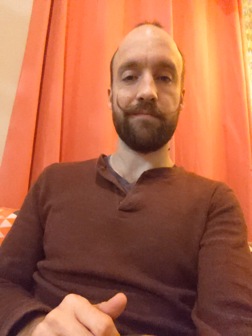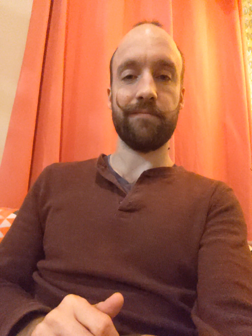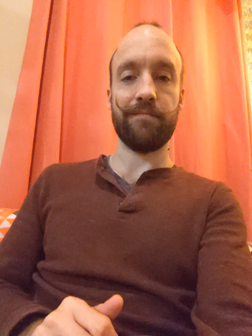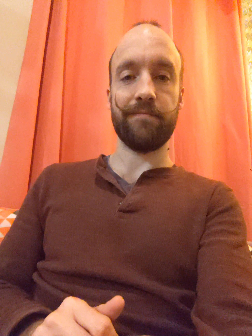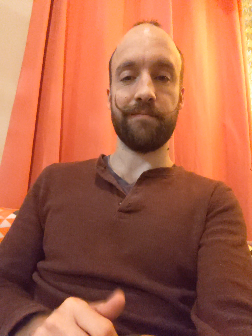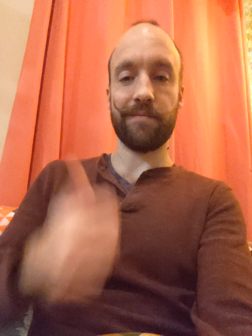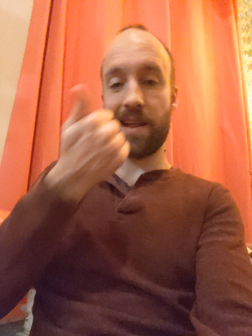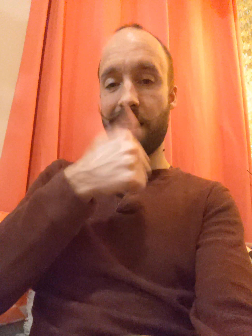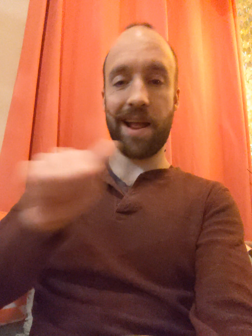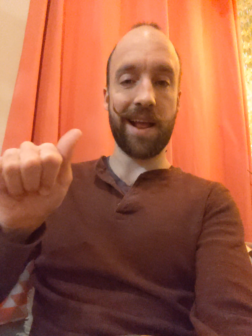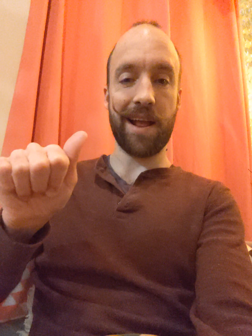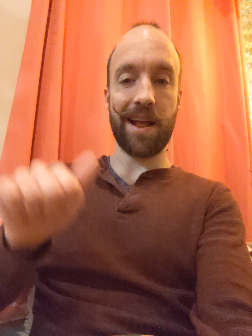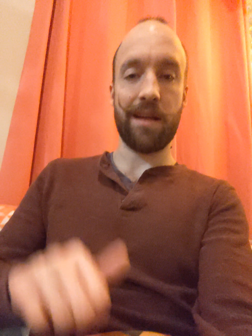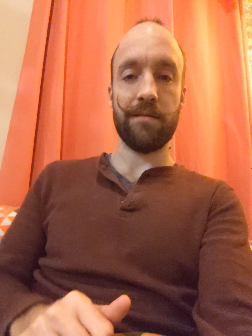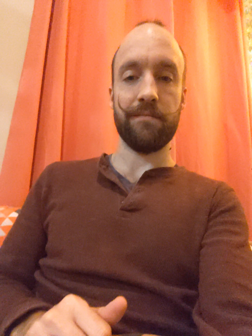any